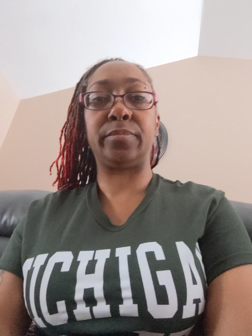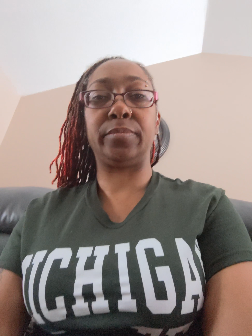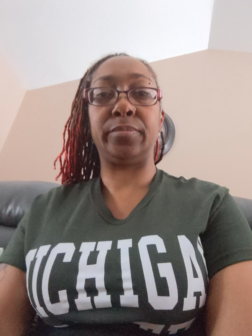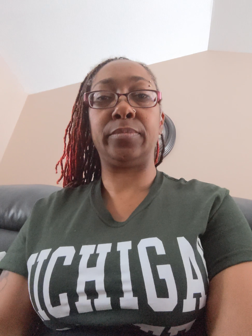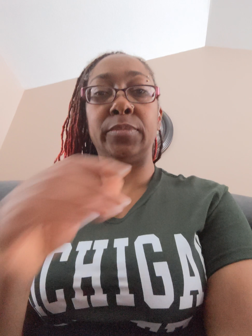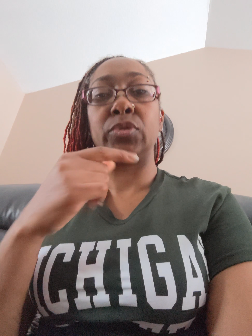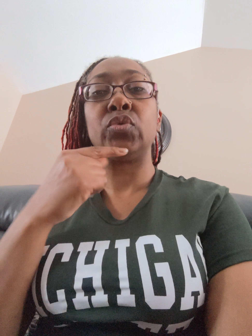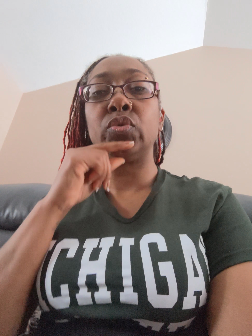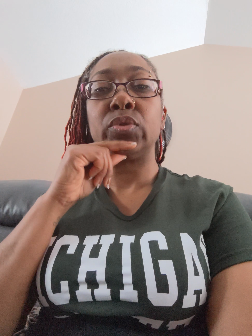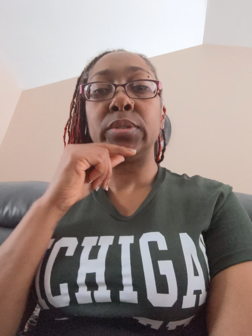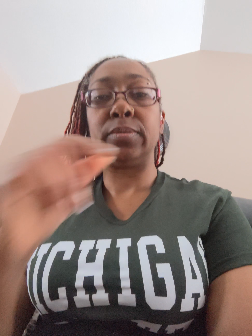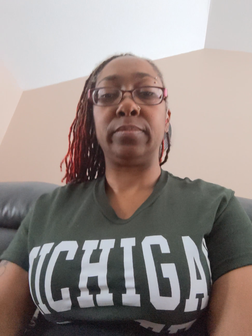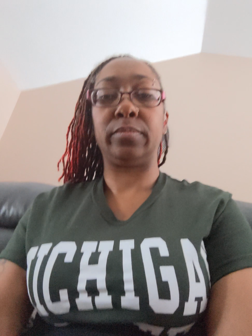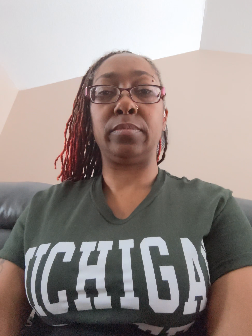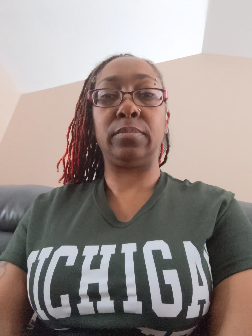chin